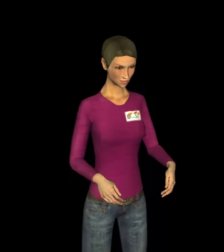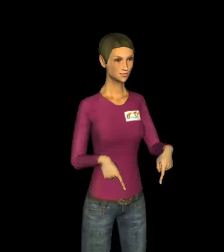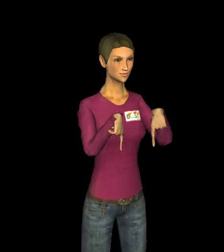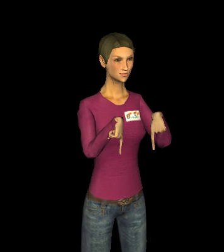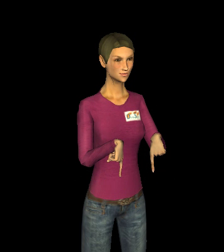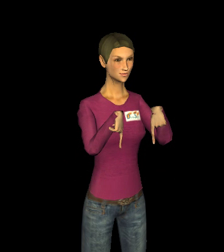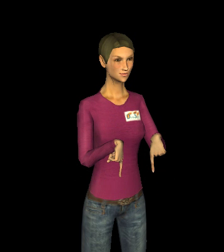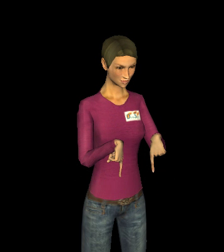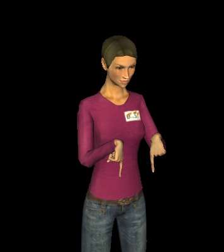وزير